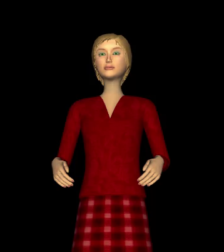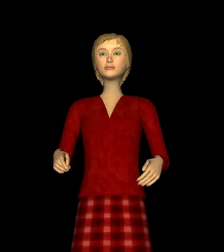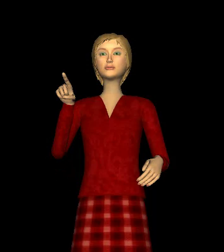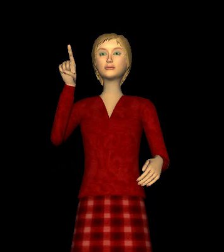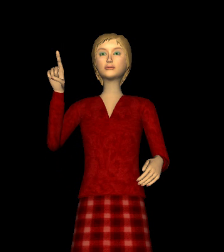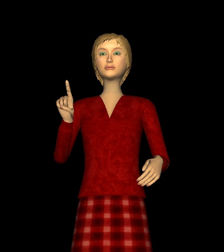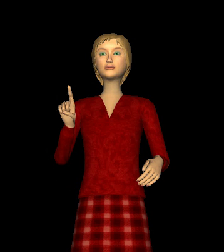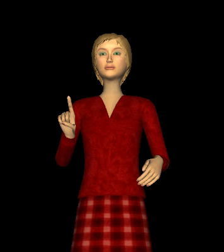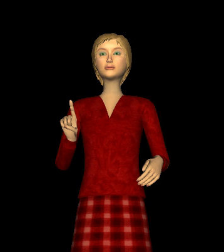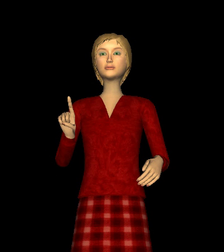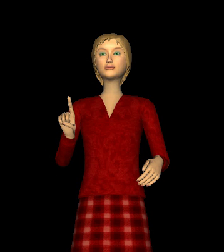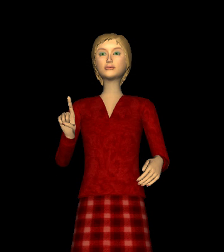يستجوب